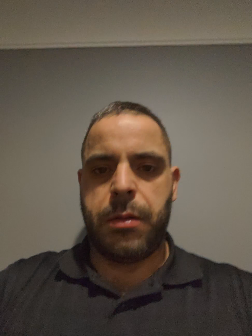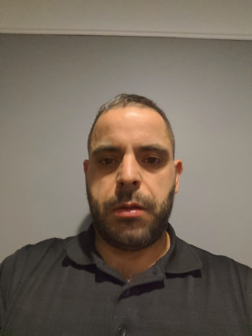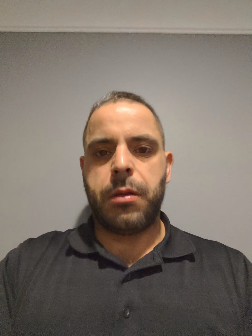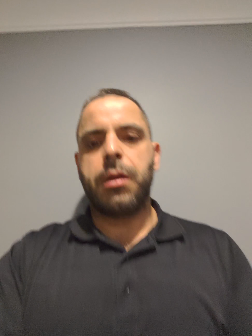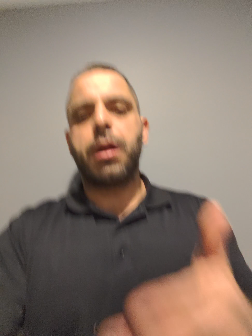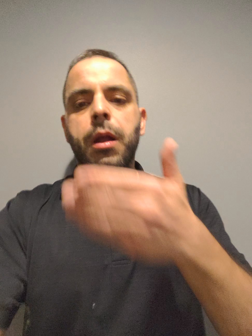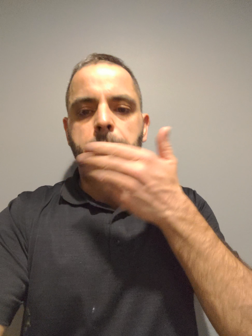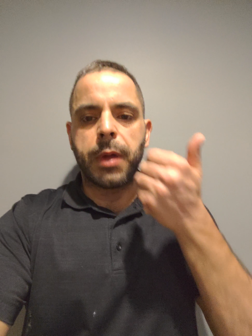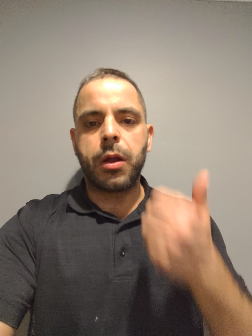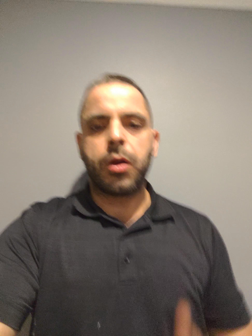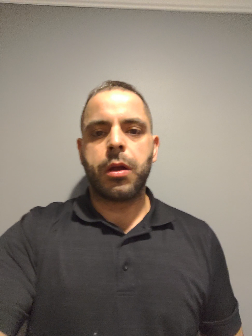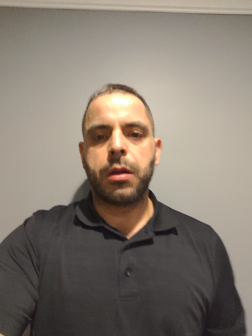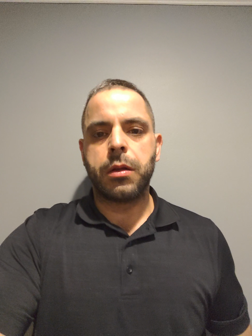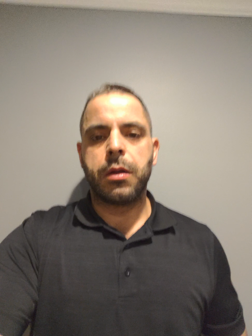better